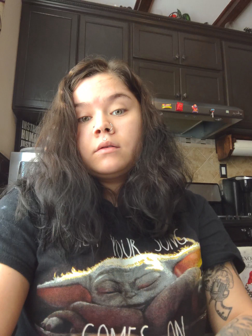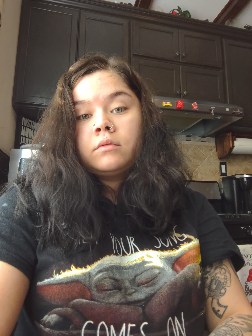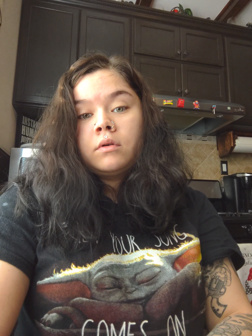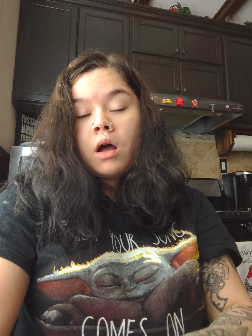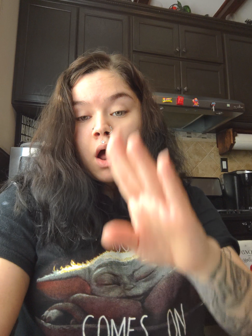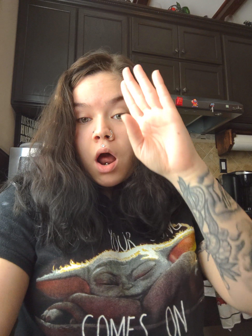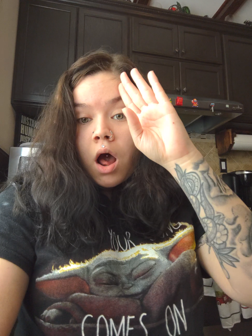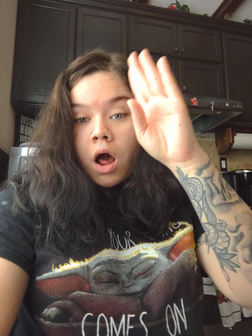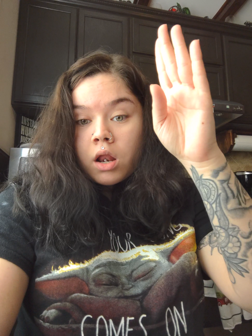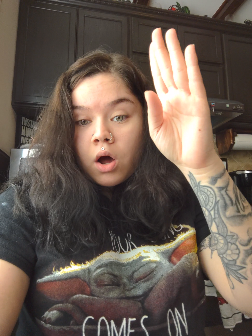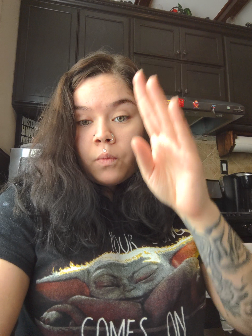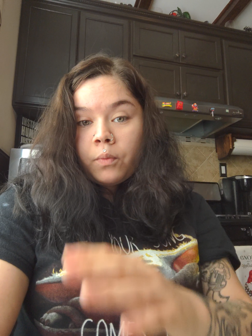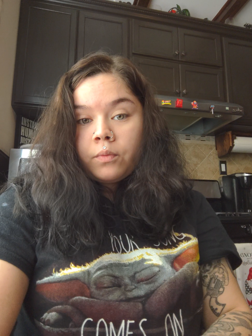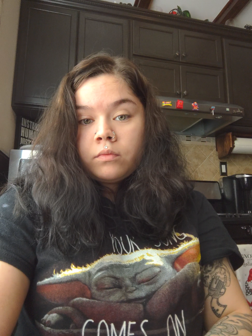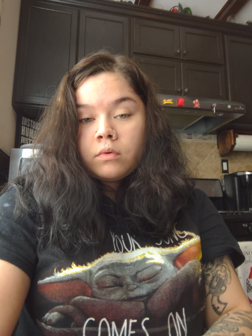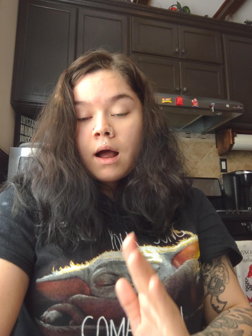hello